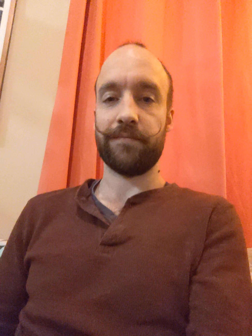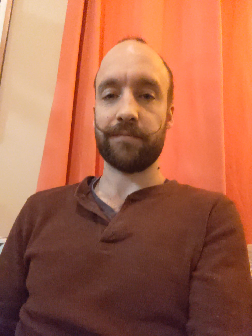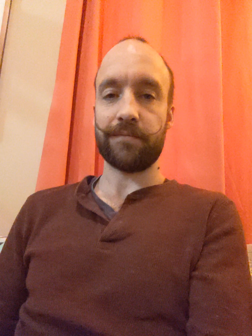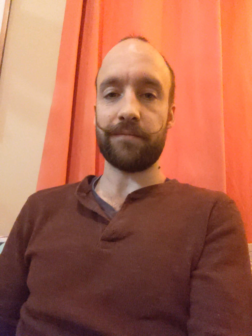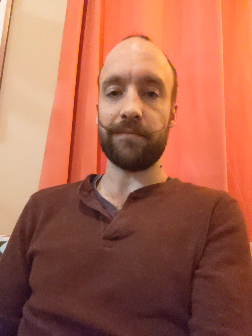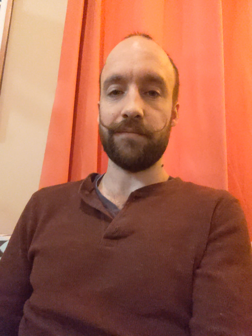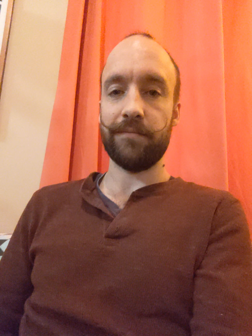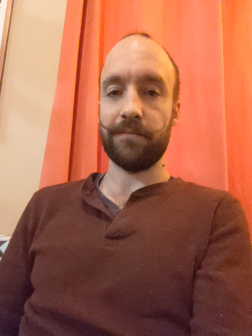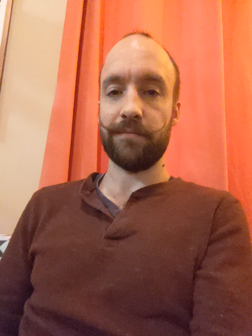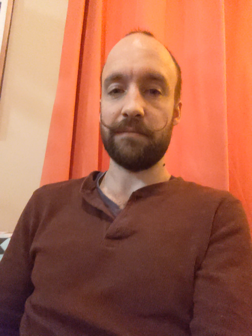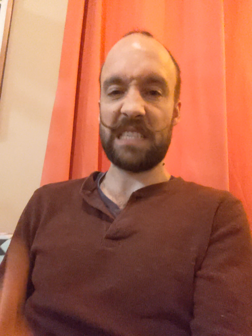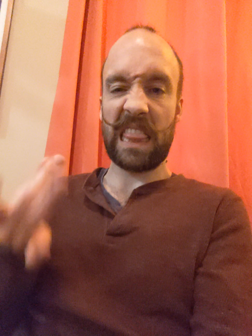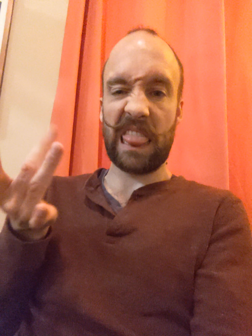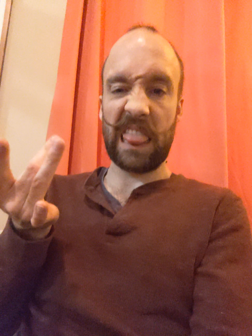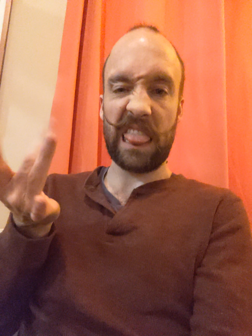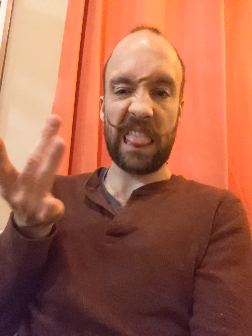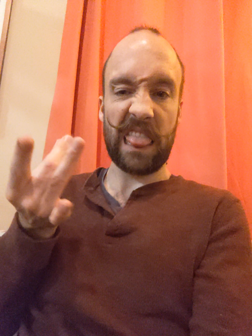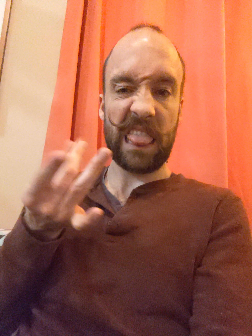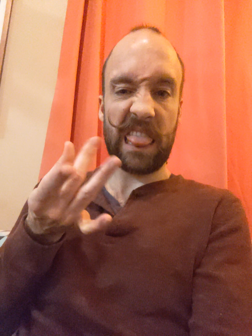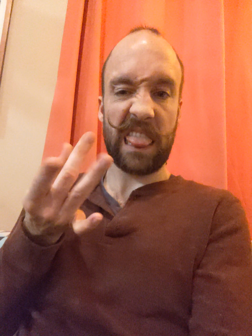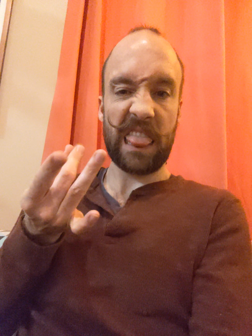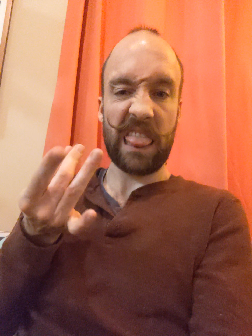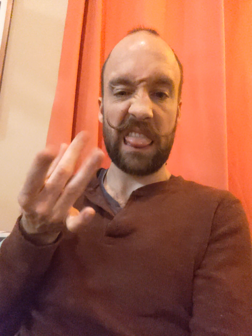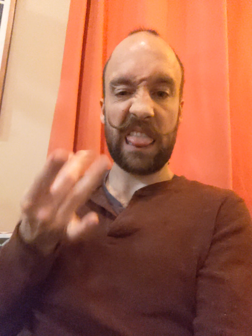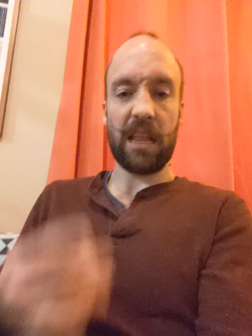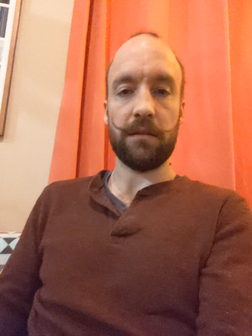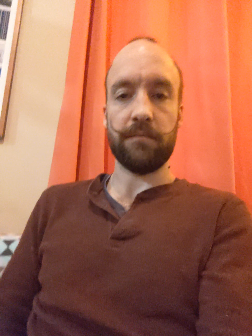sticky